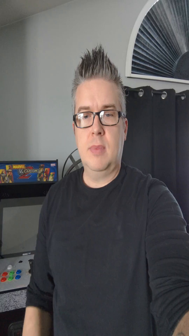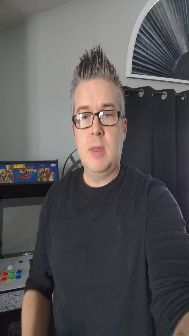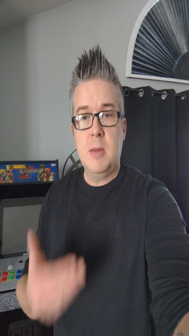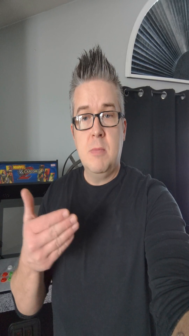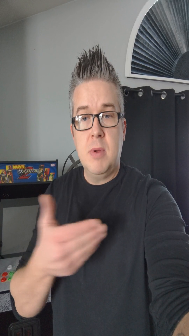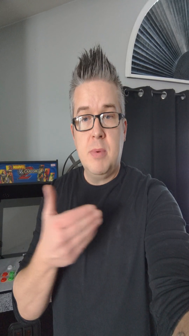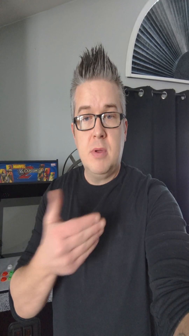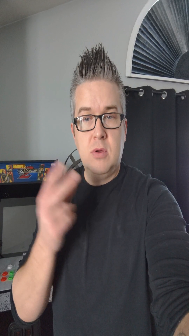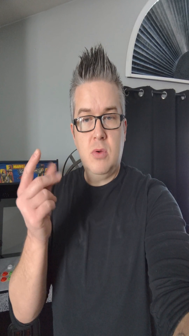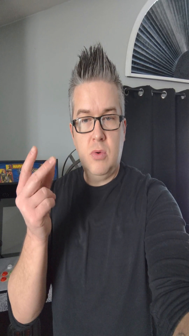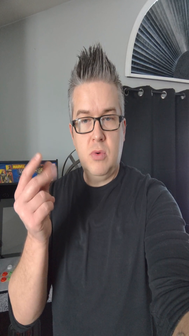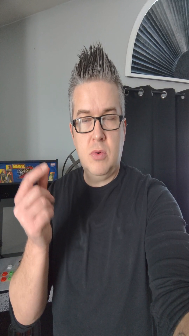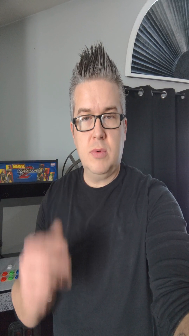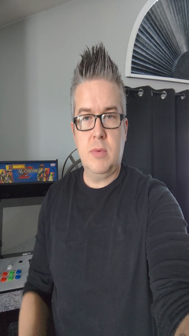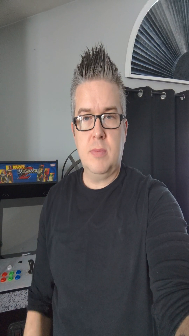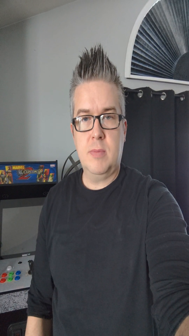puppy